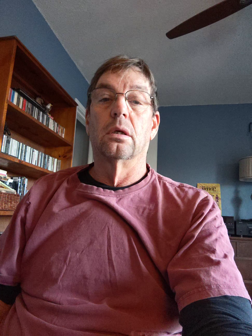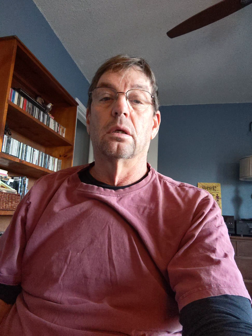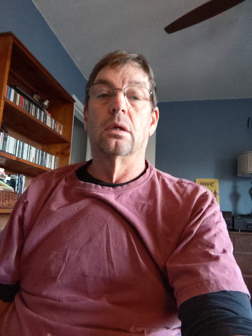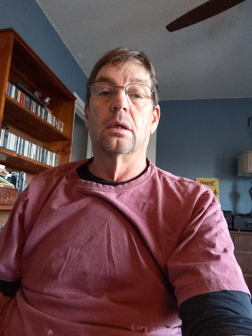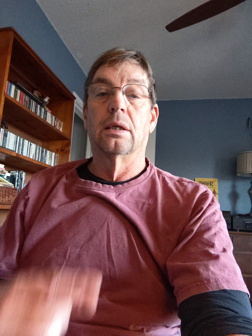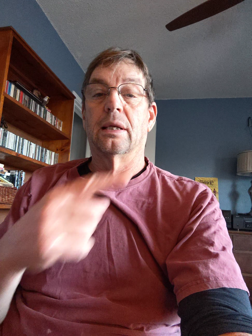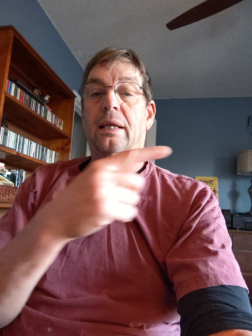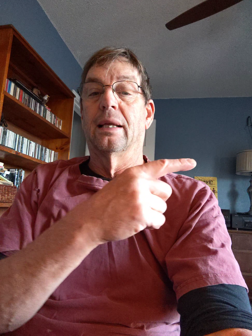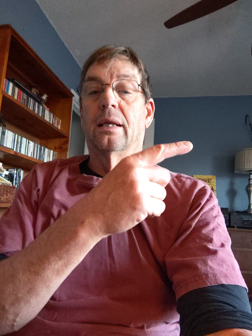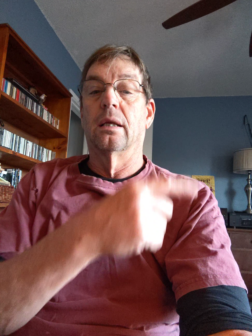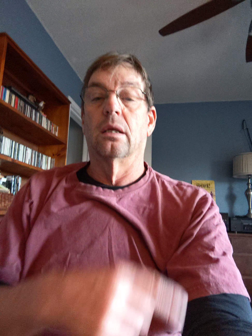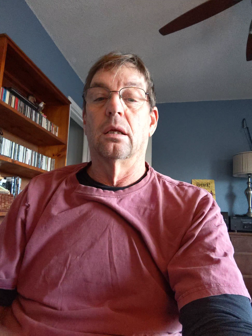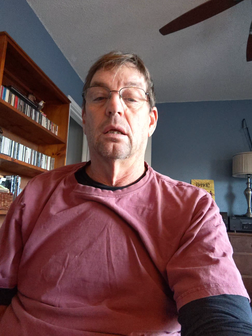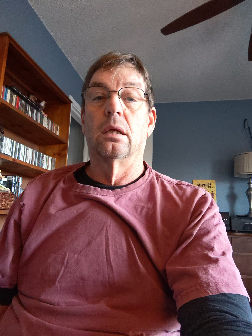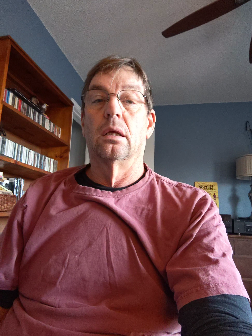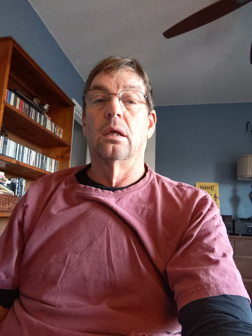he/she/it